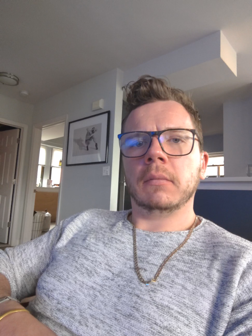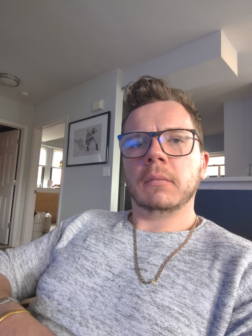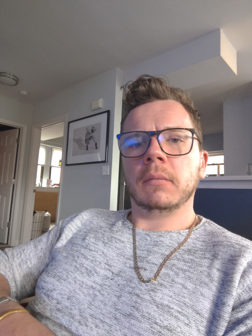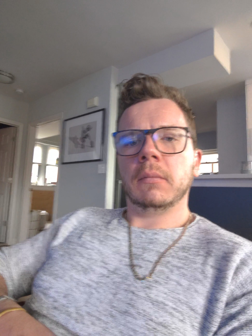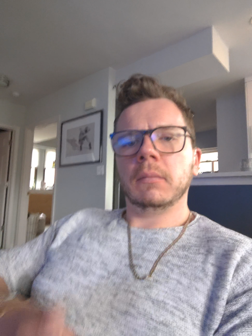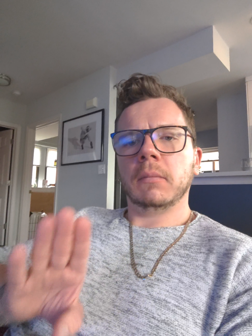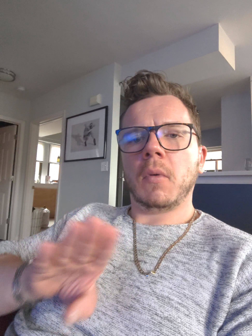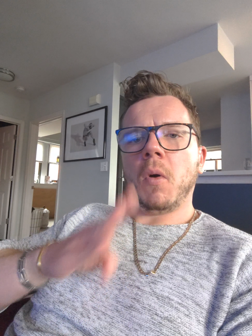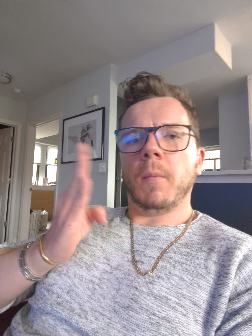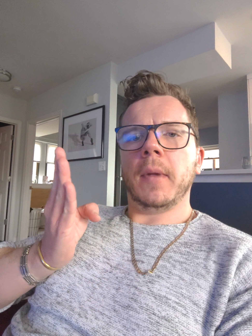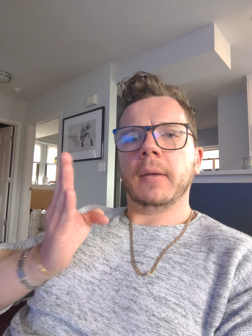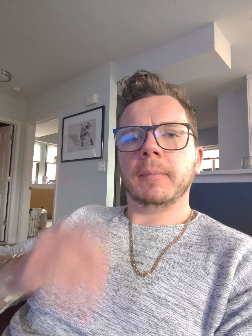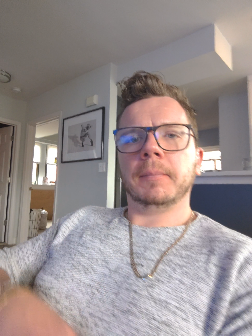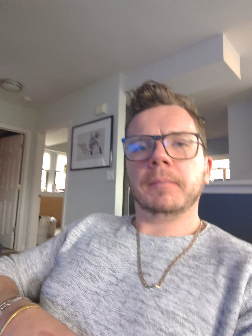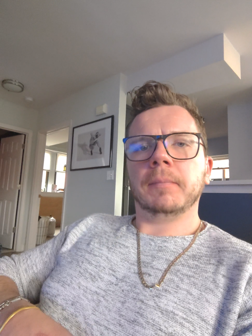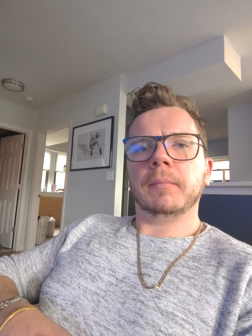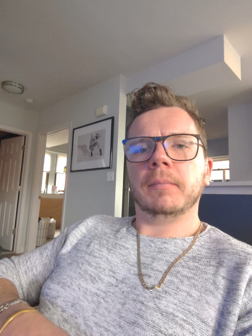open